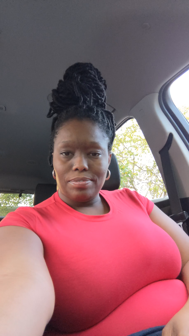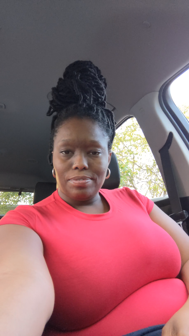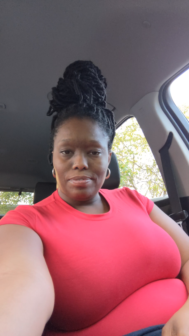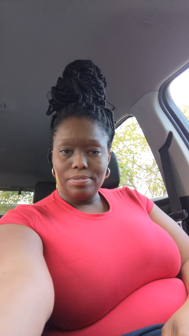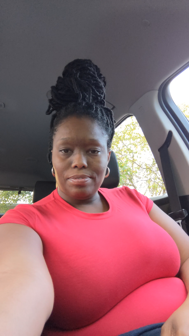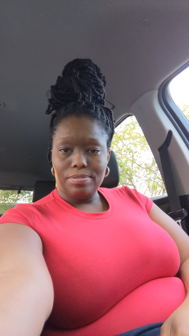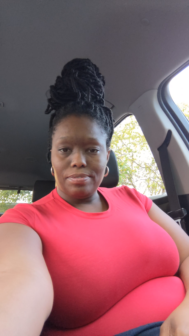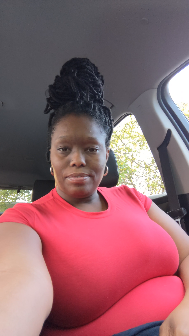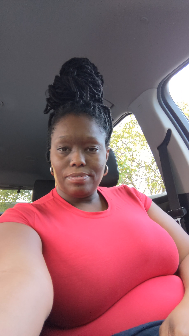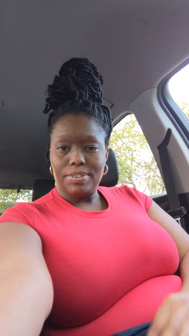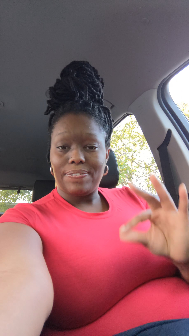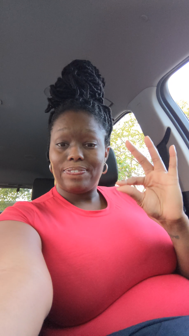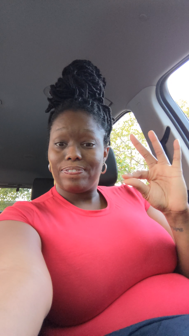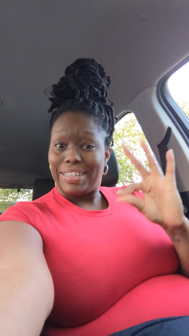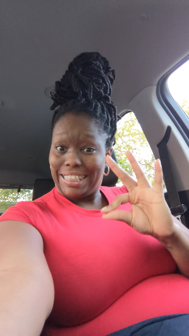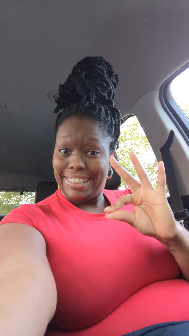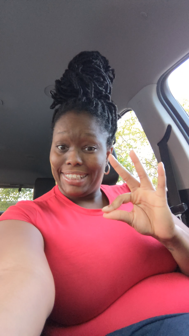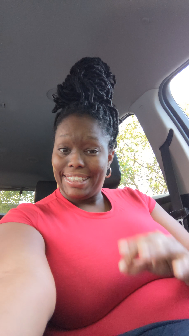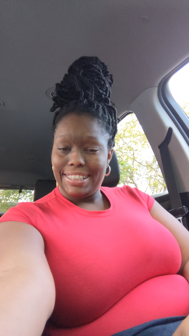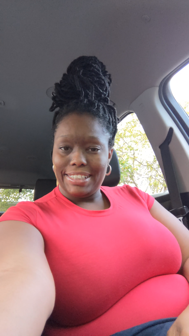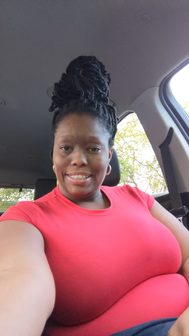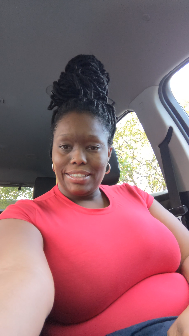fit